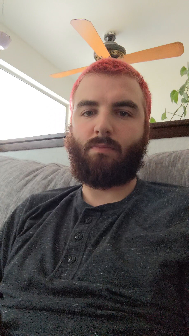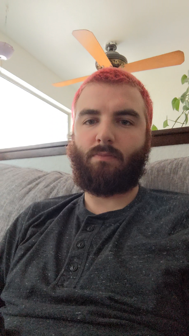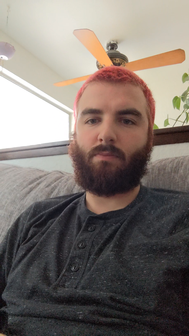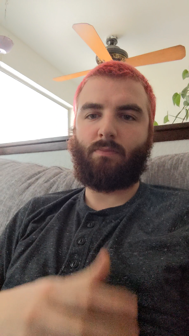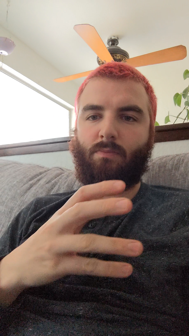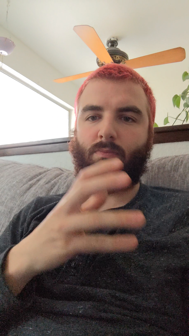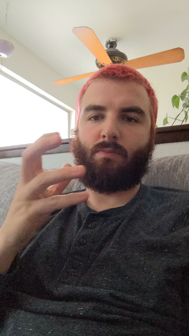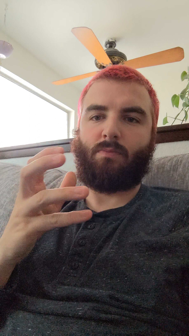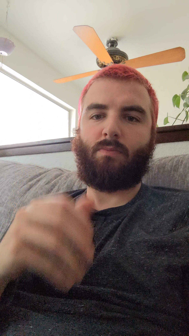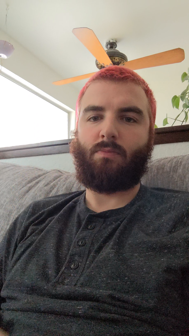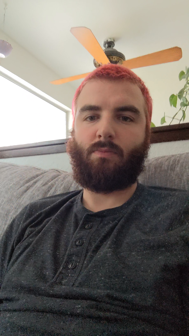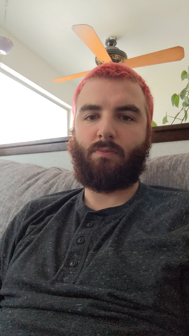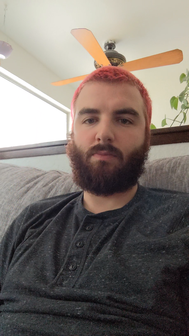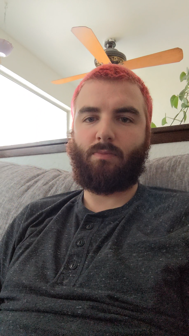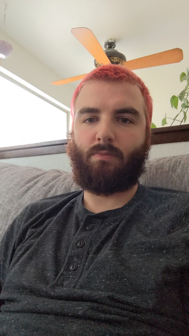much